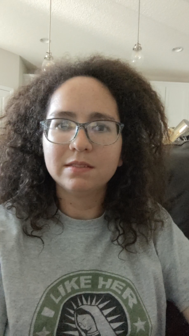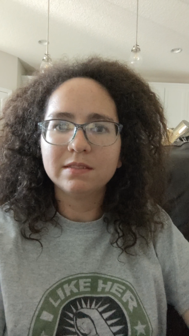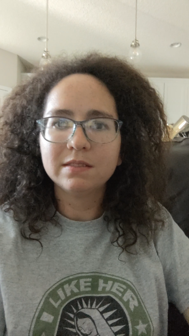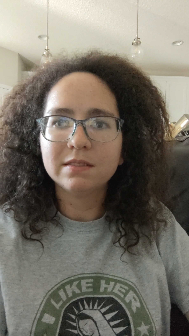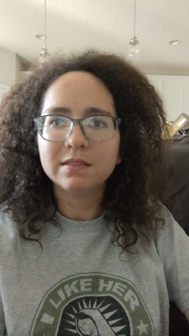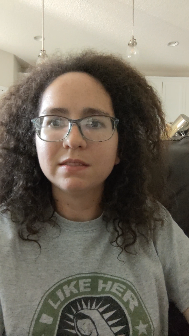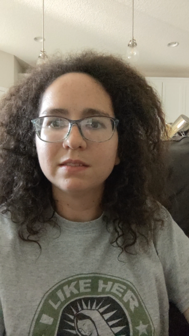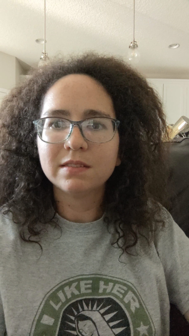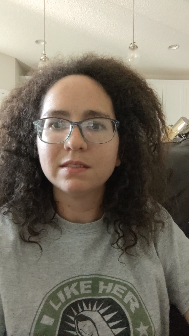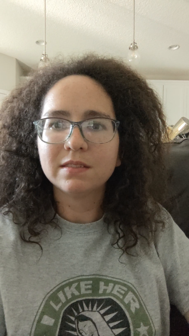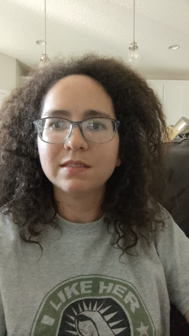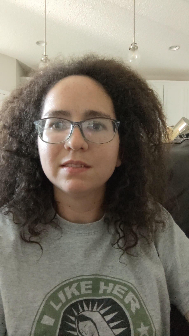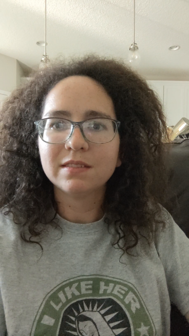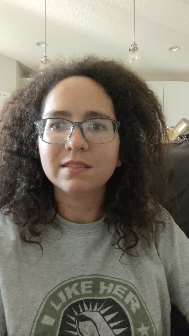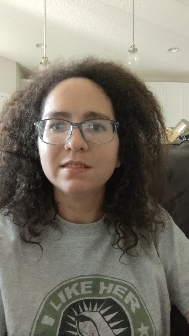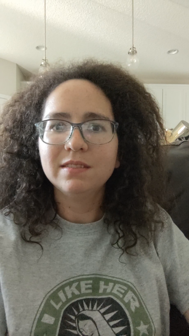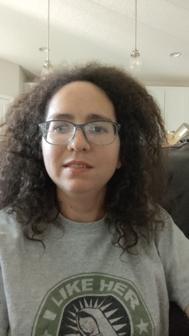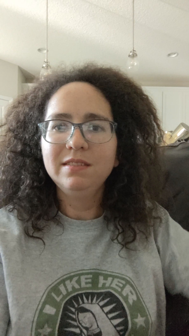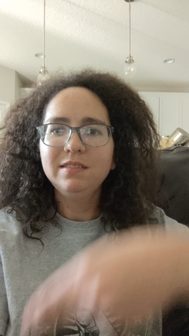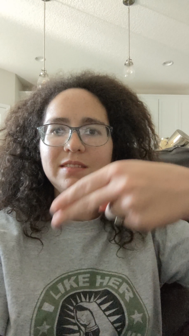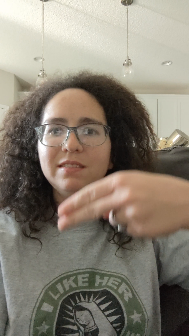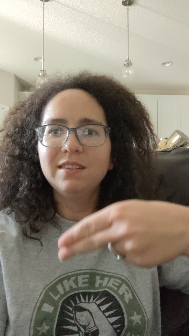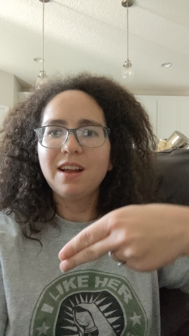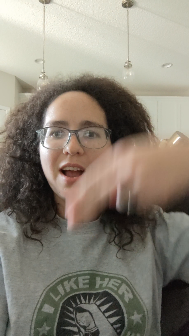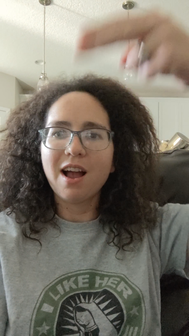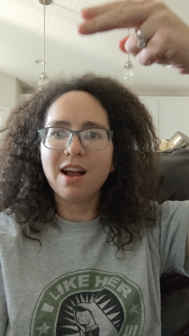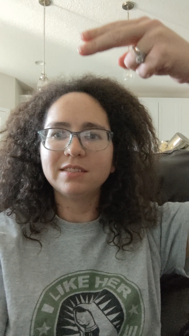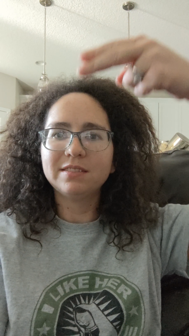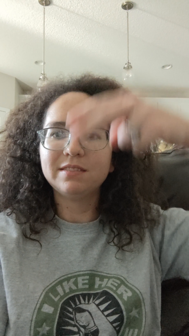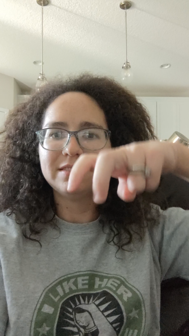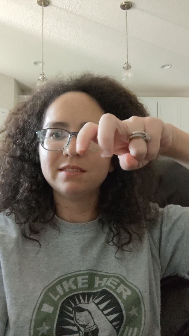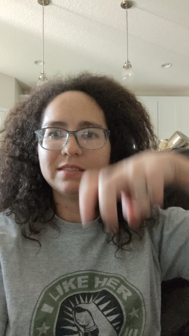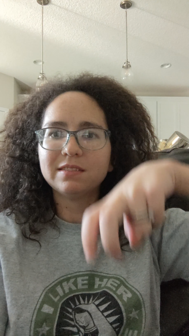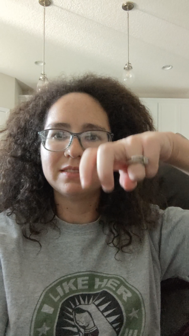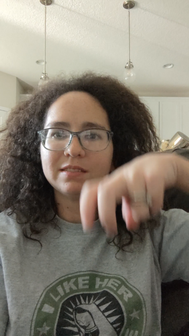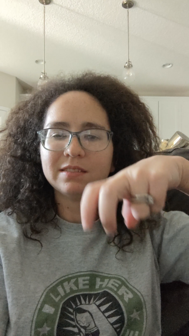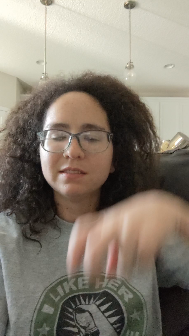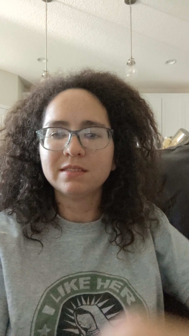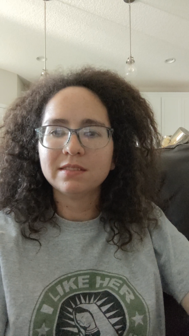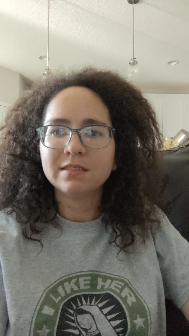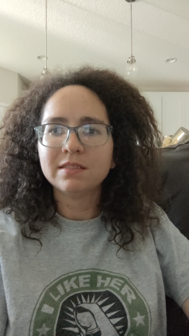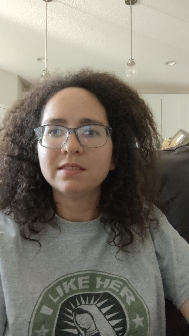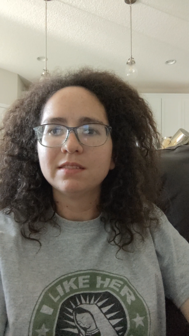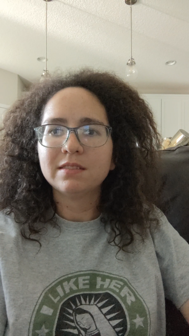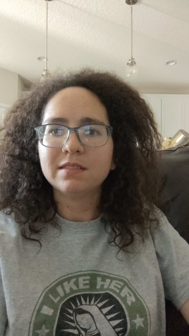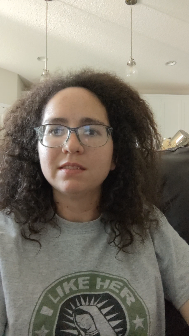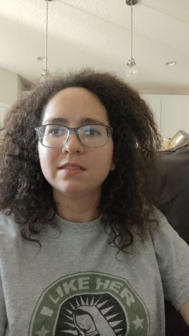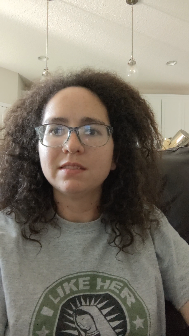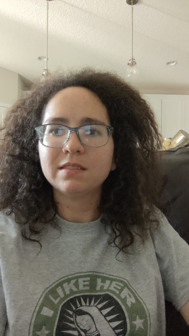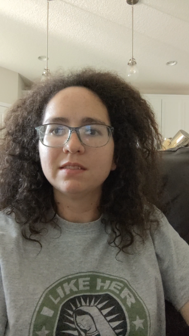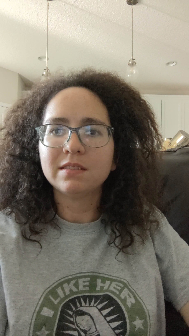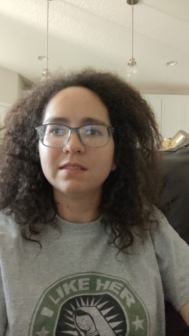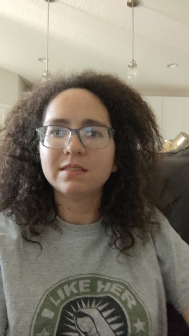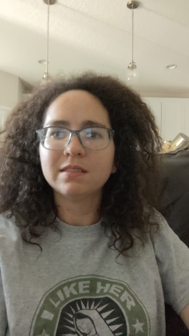high chair